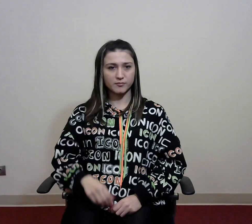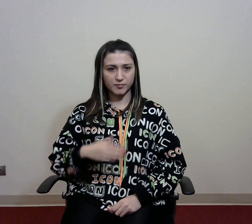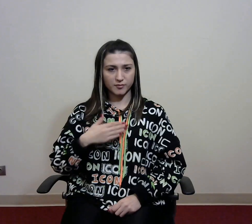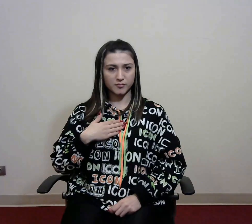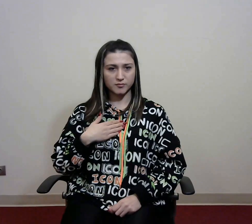mən